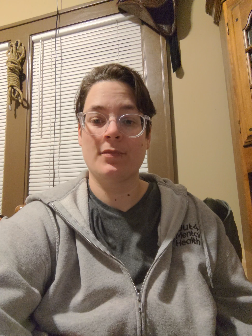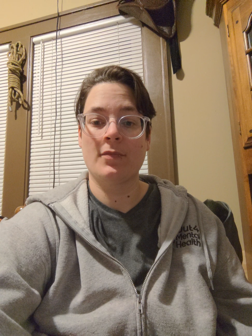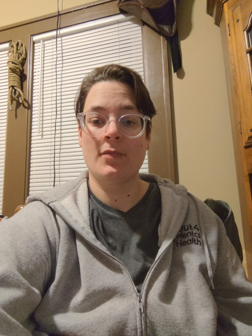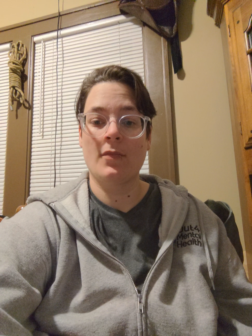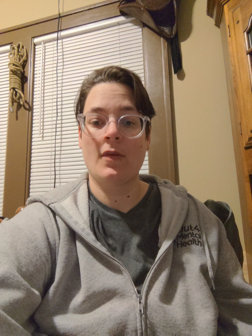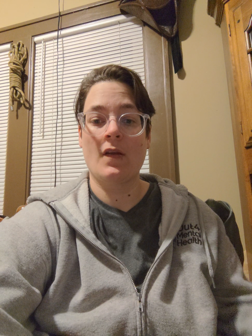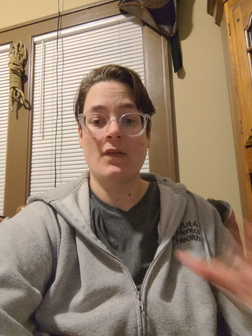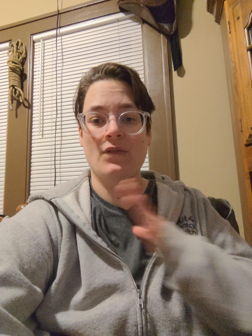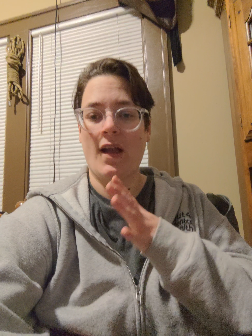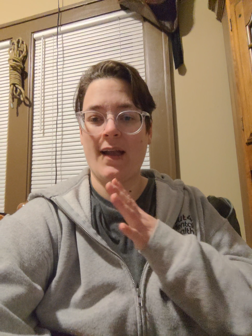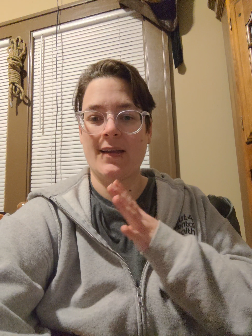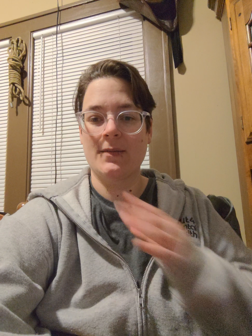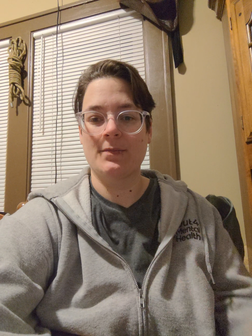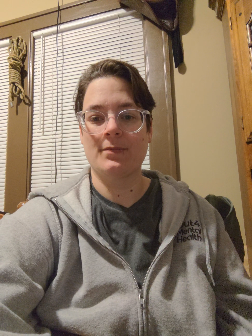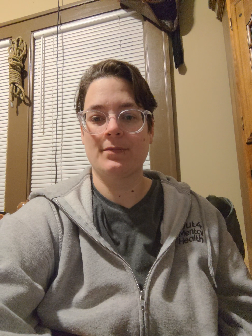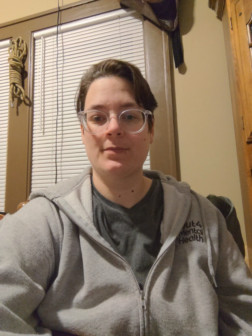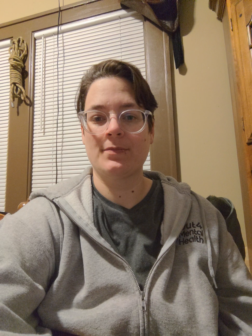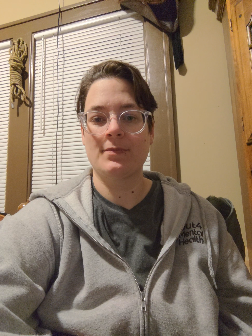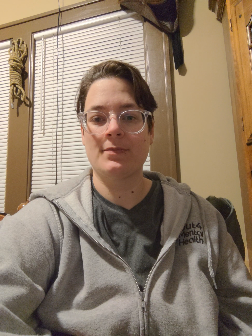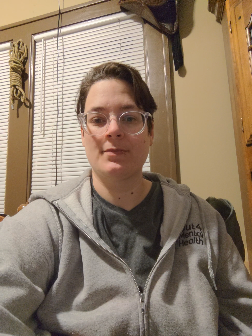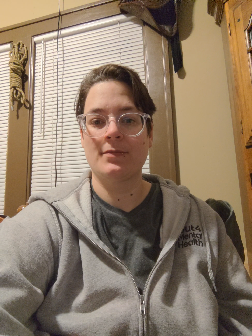fine